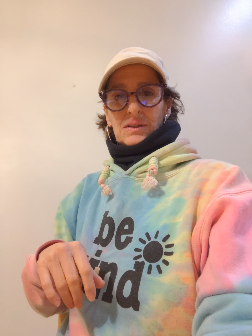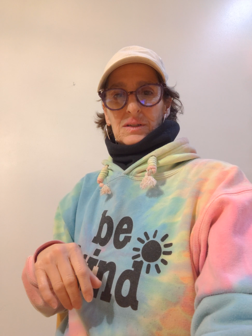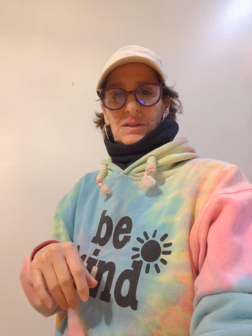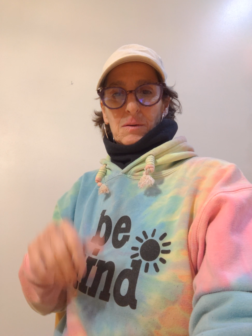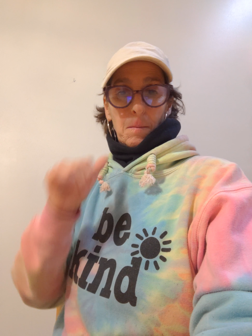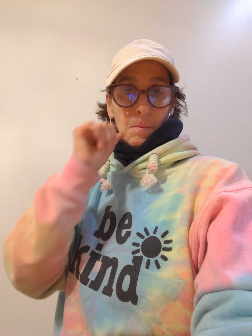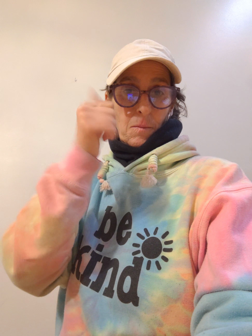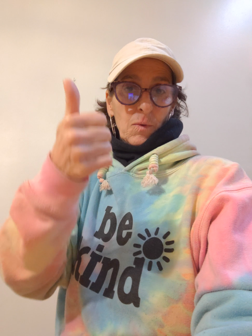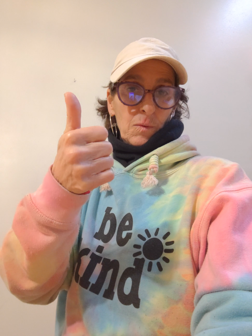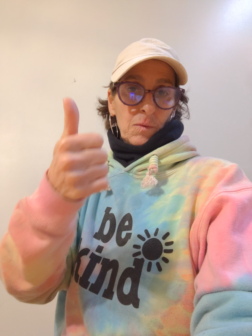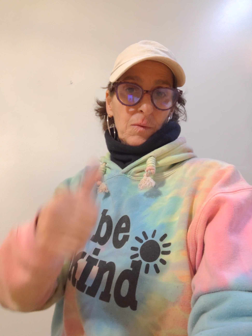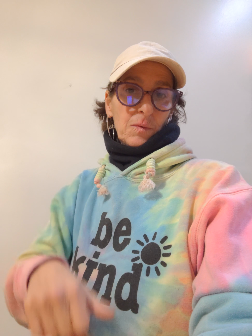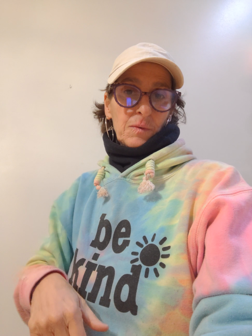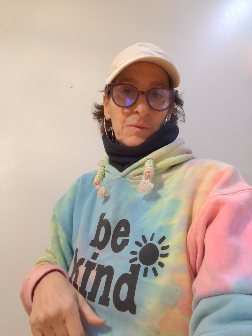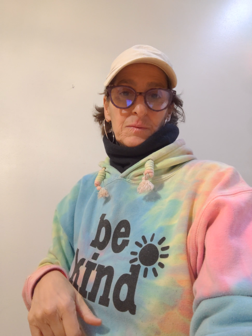tomorrow